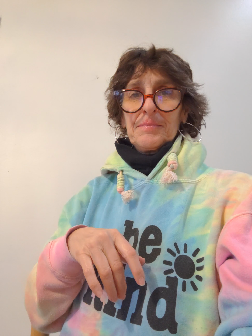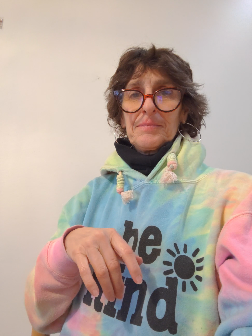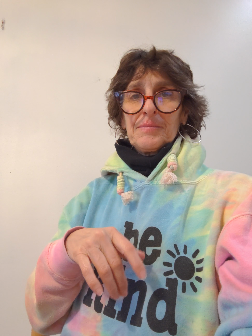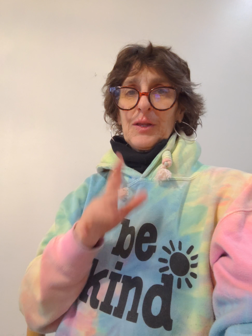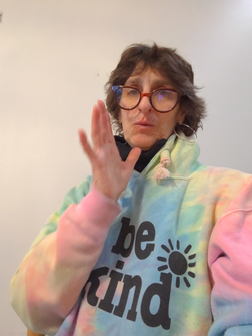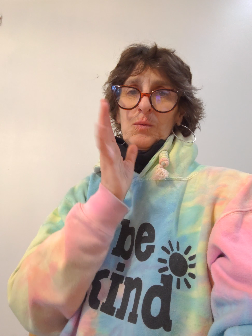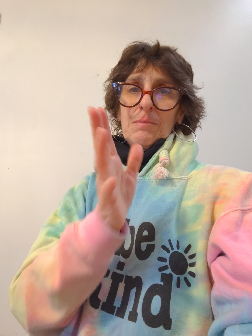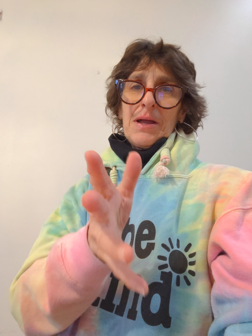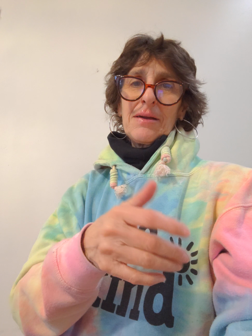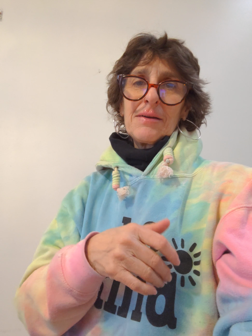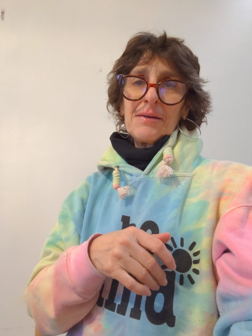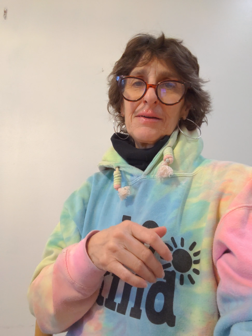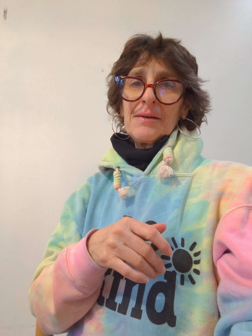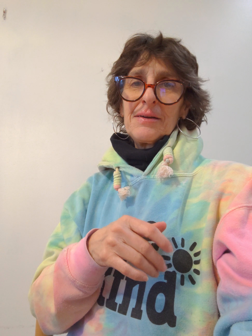grandma